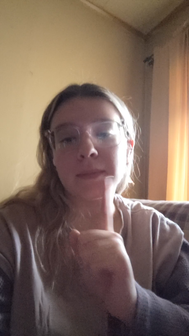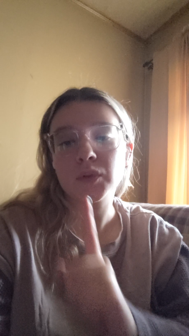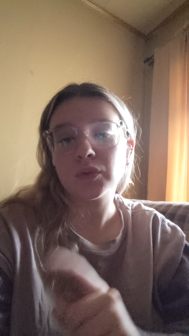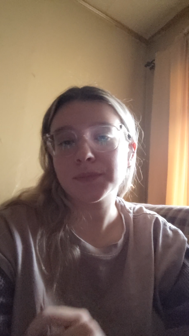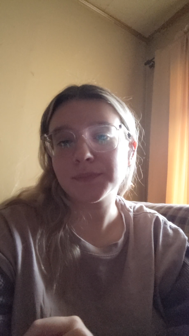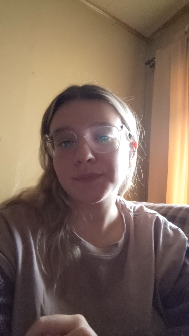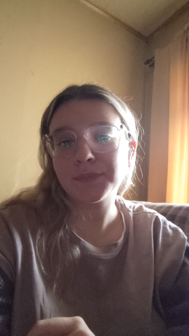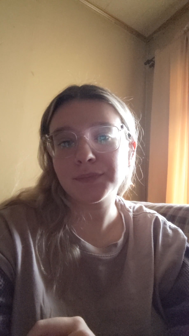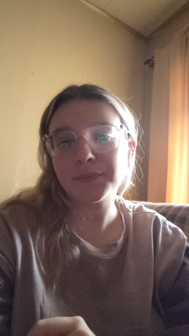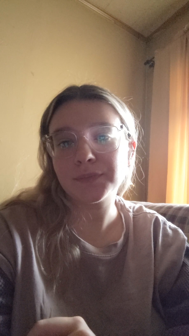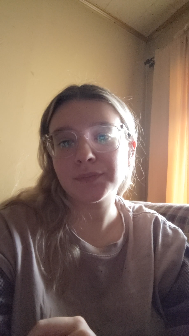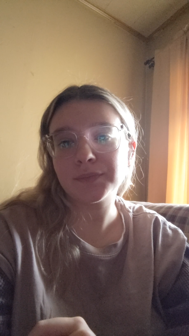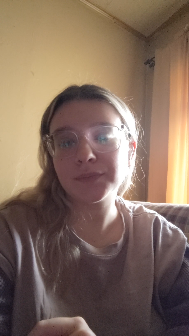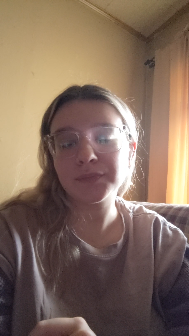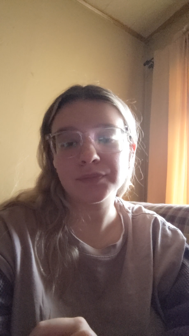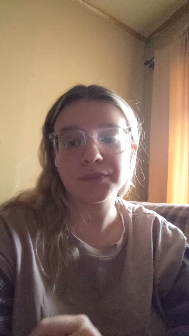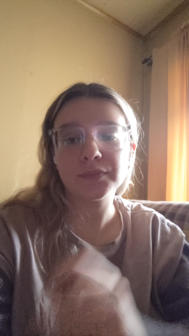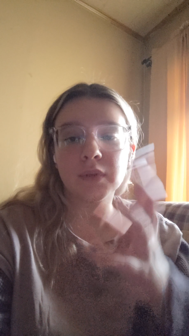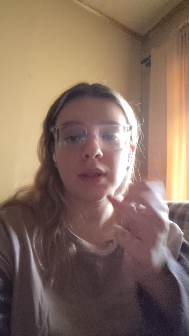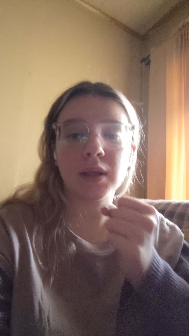get